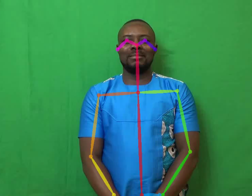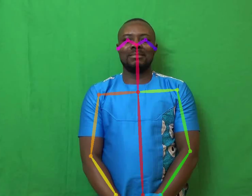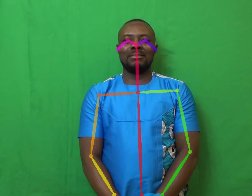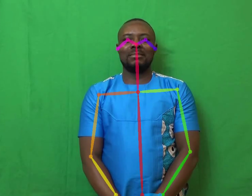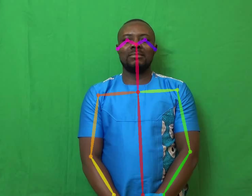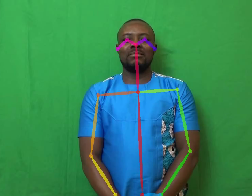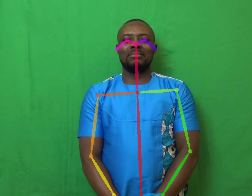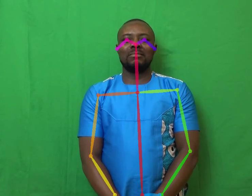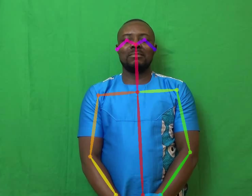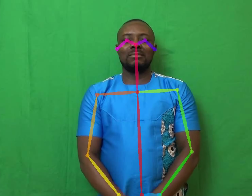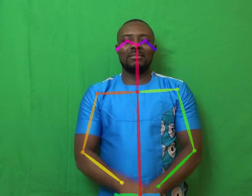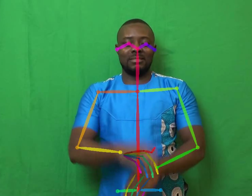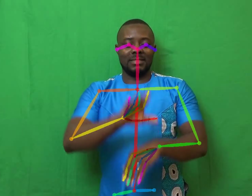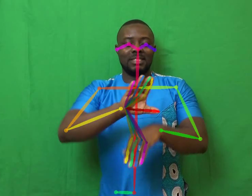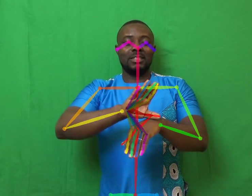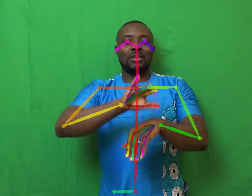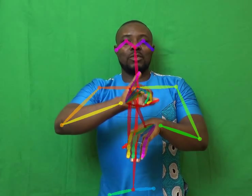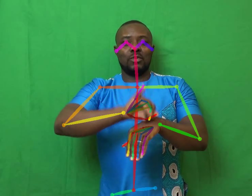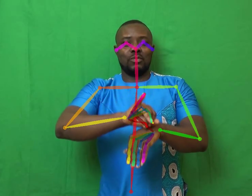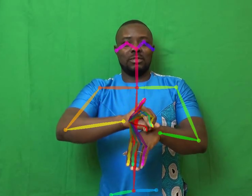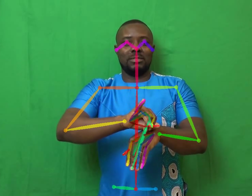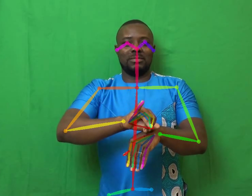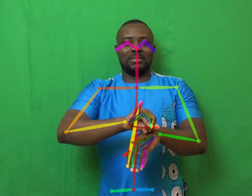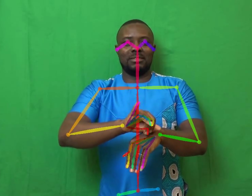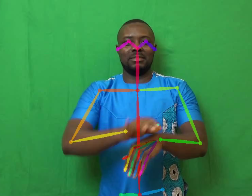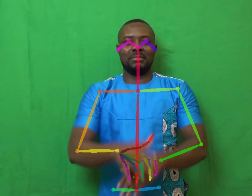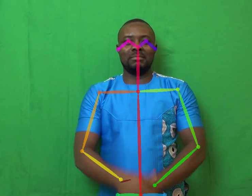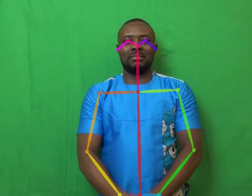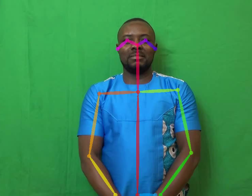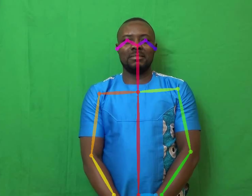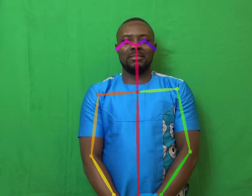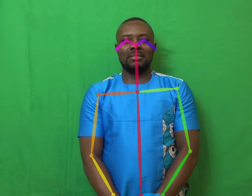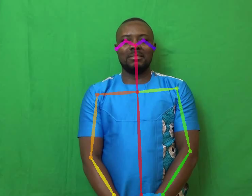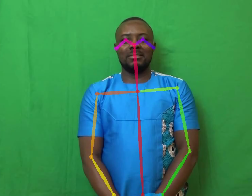Côte d'Ivoire